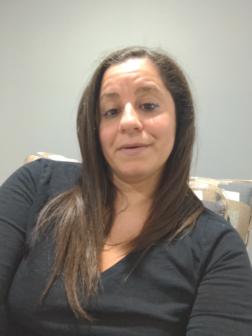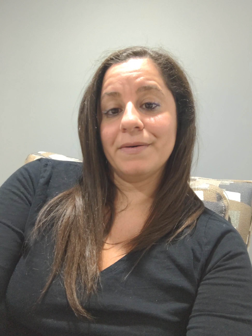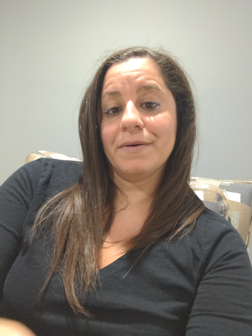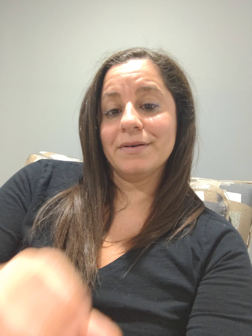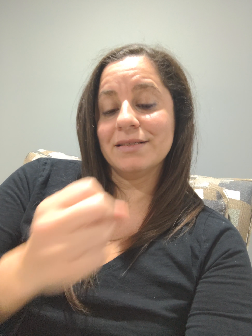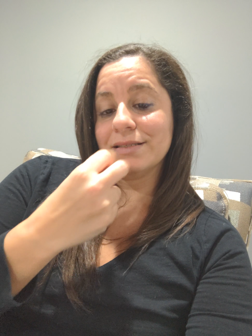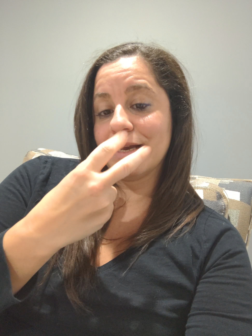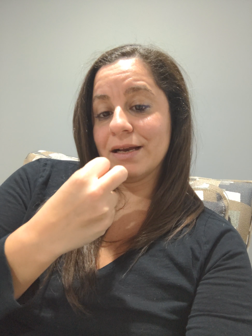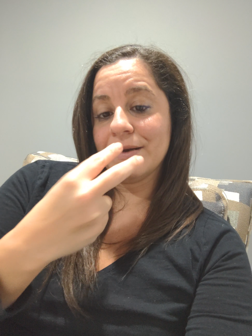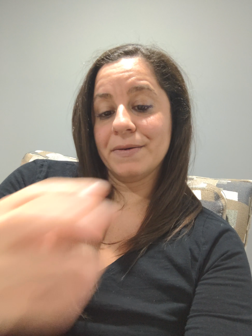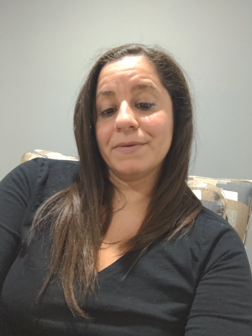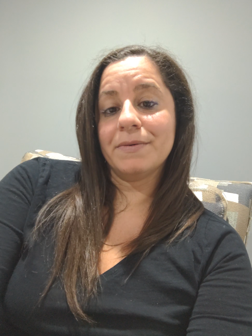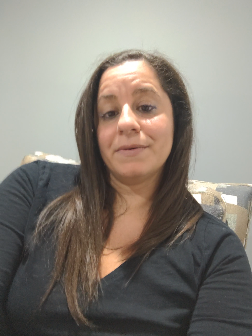snack